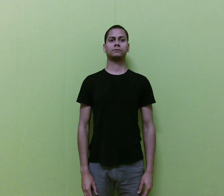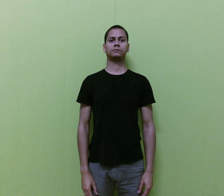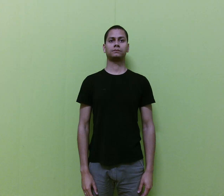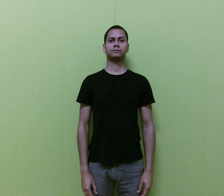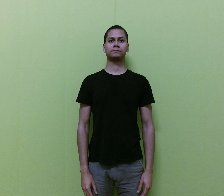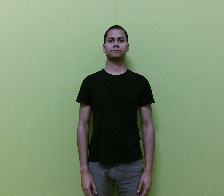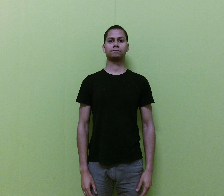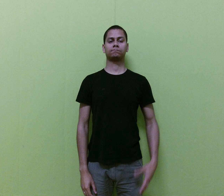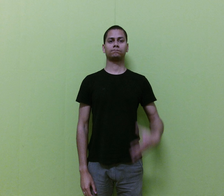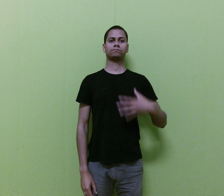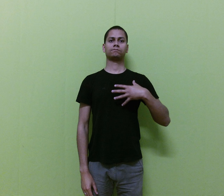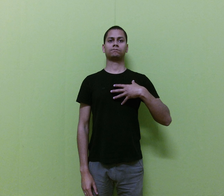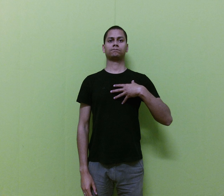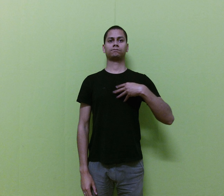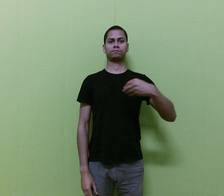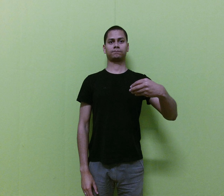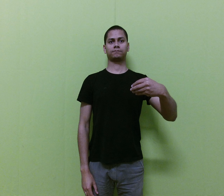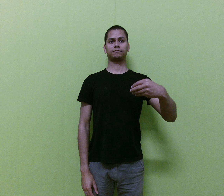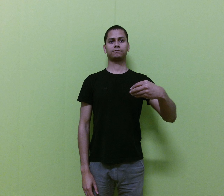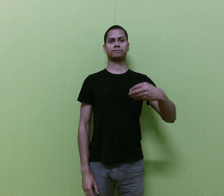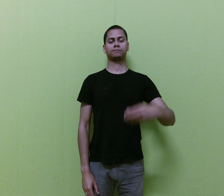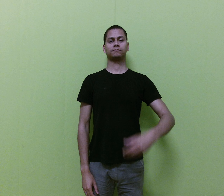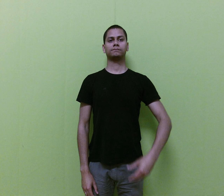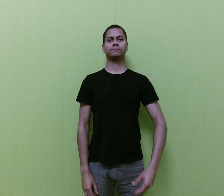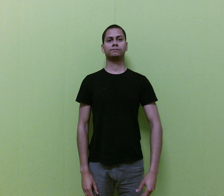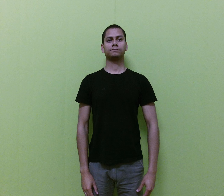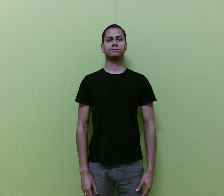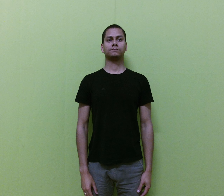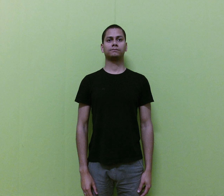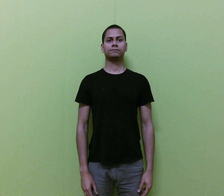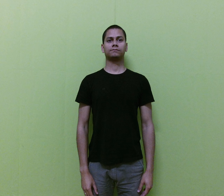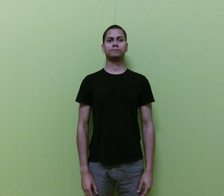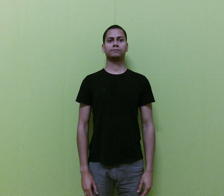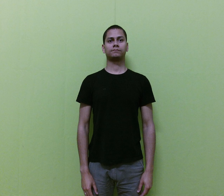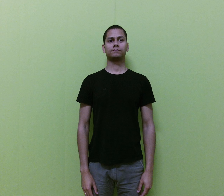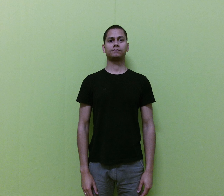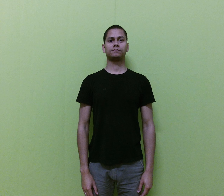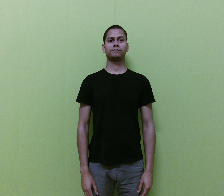filho